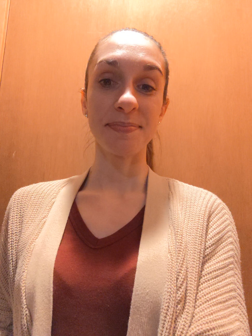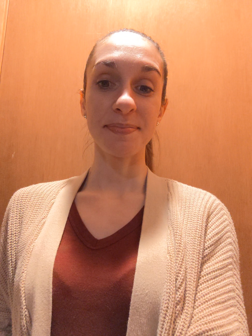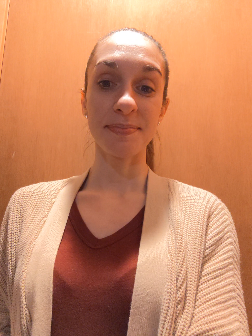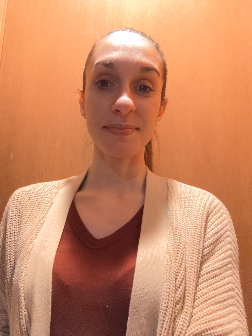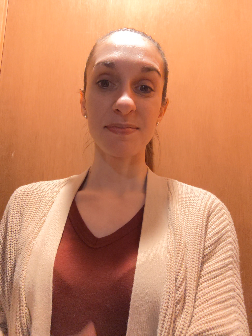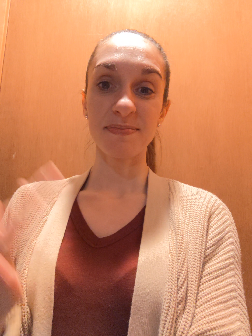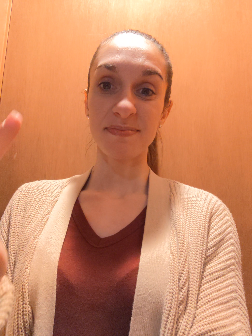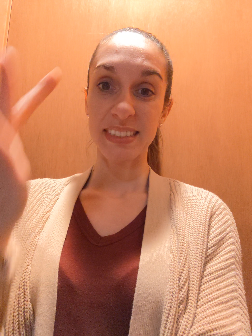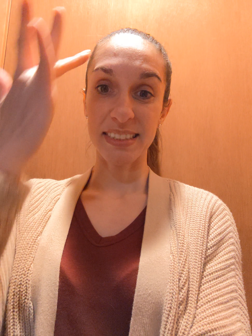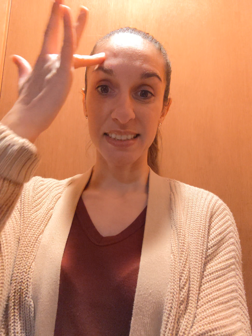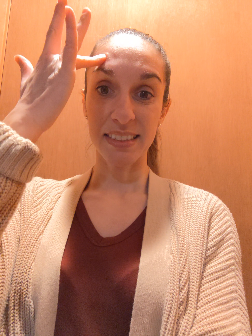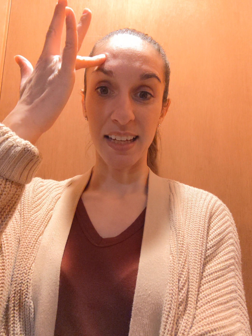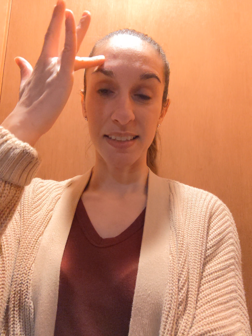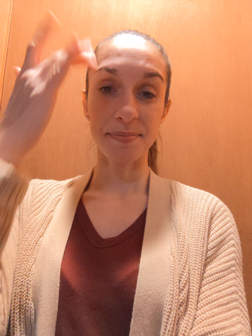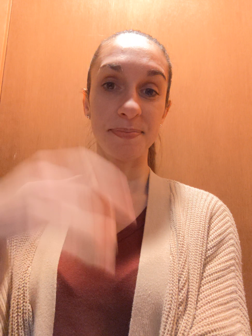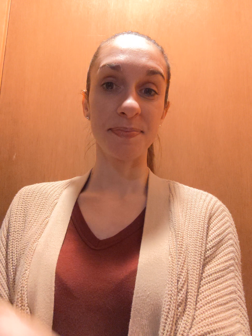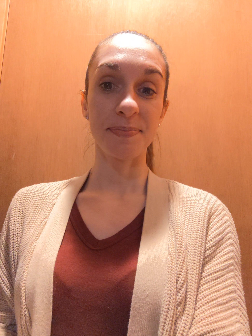sick